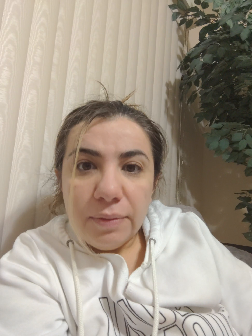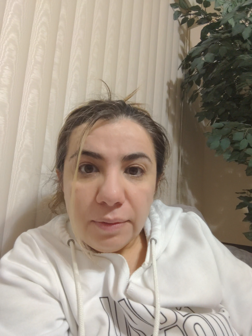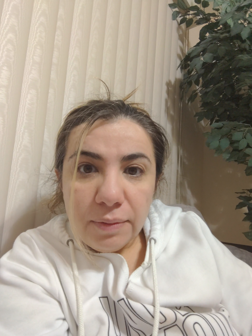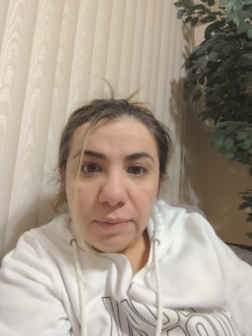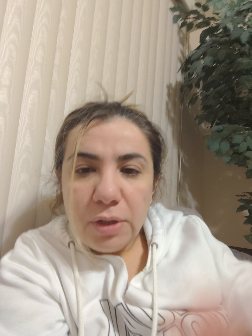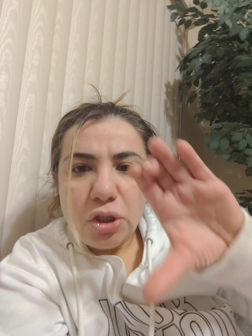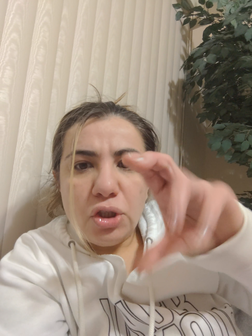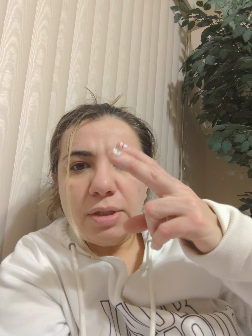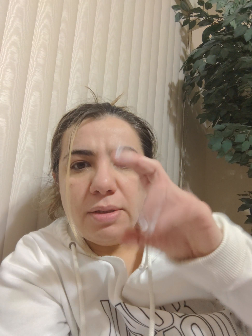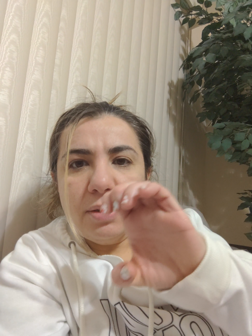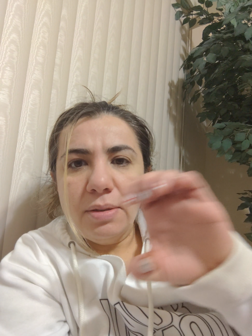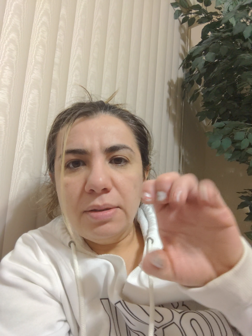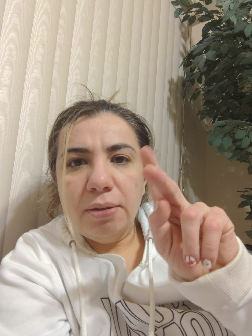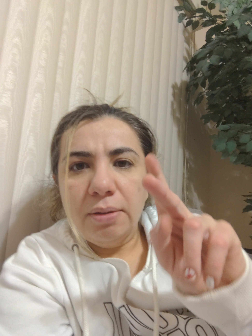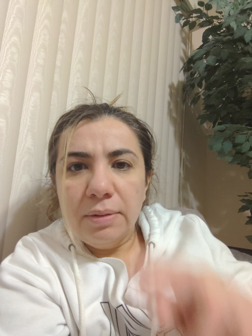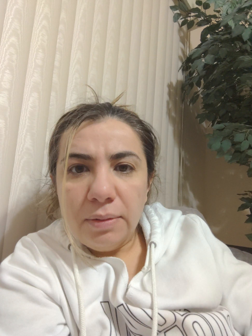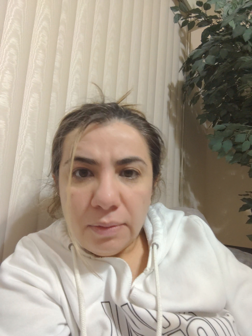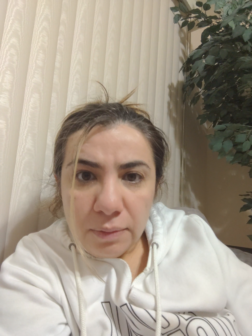cheek